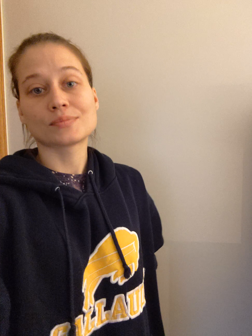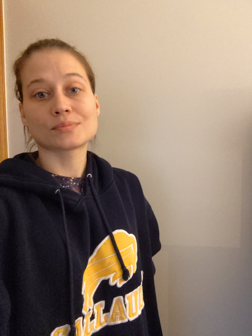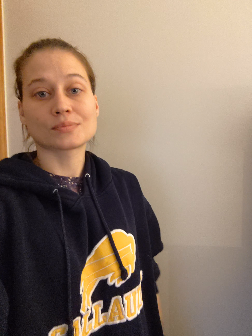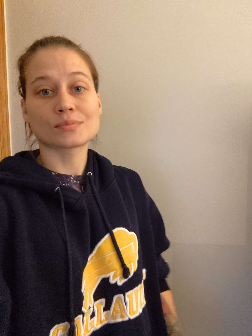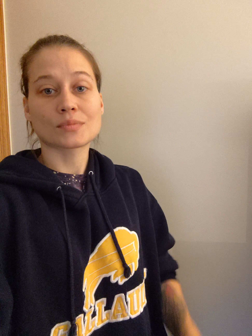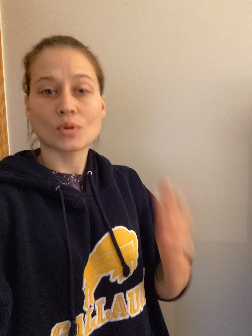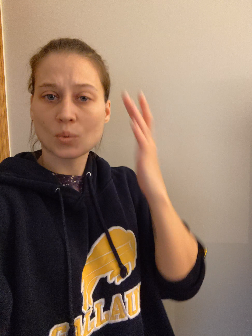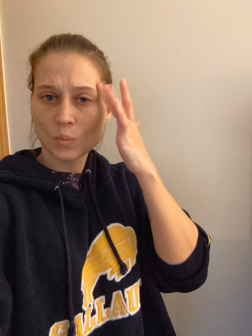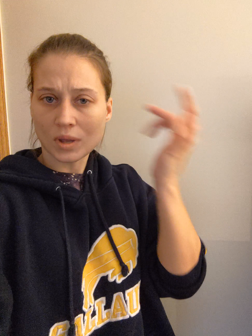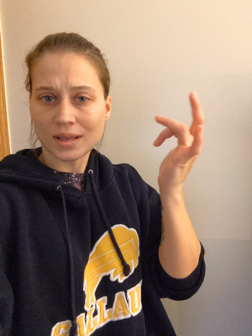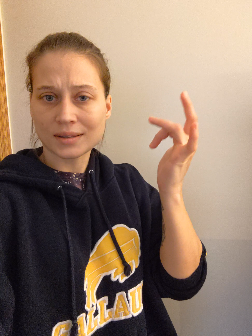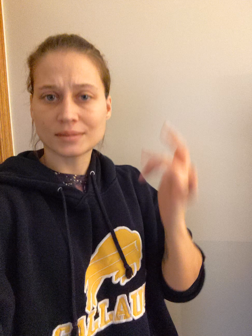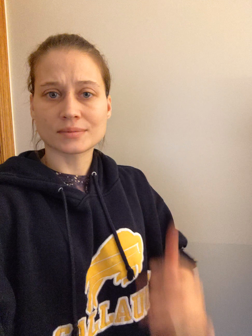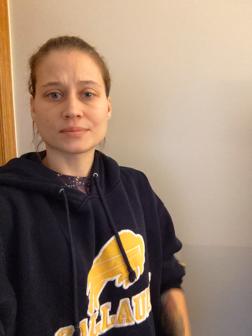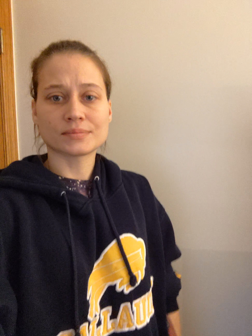why